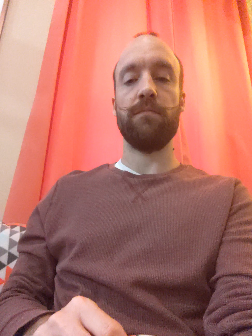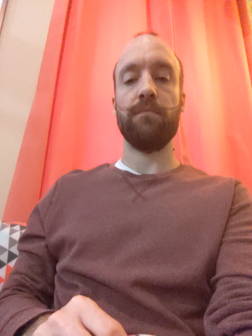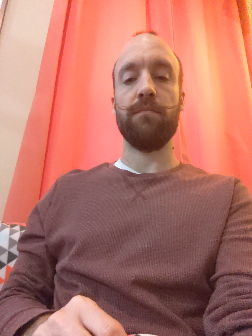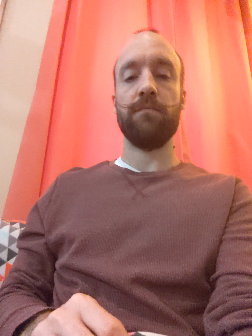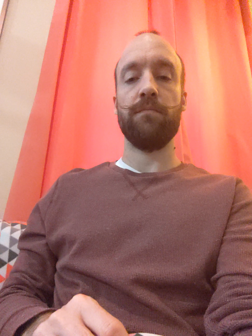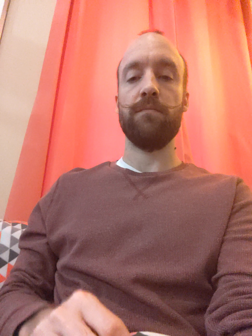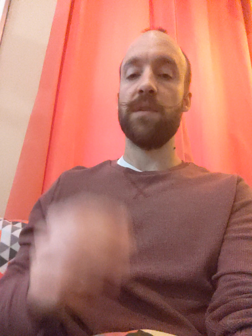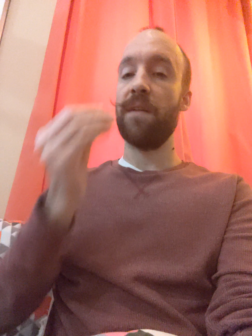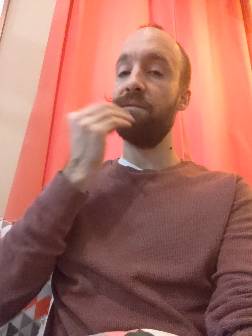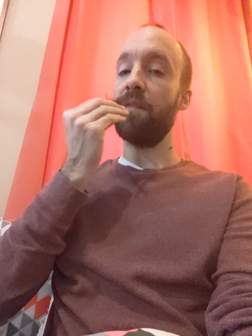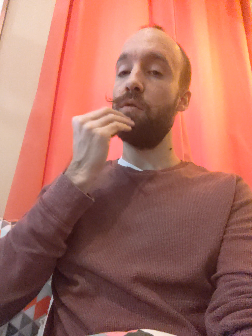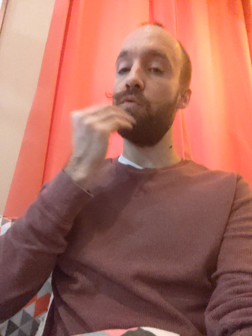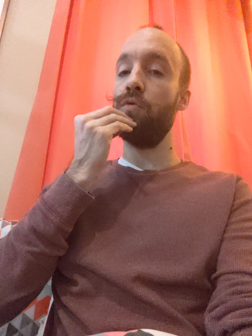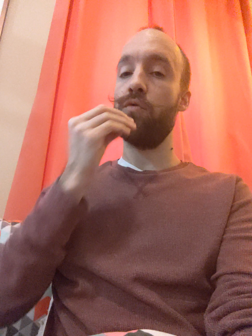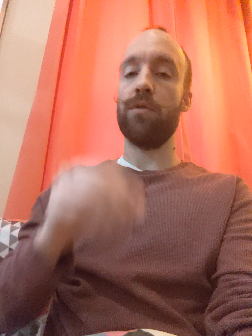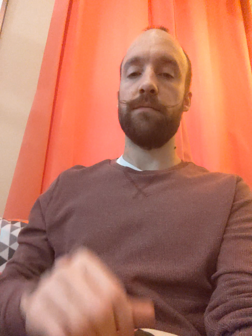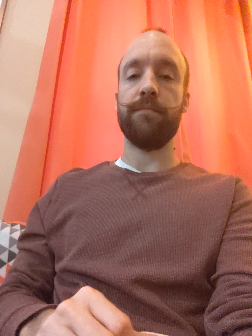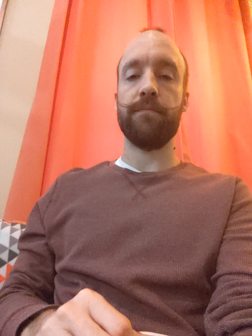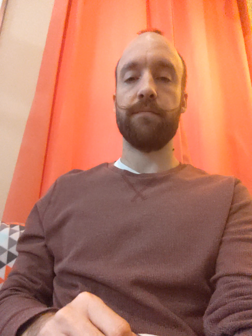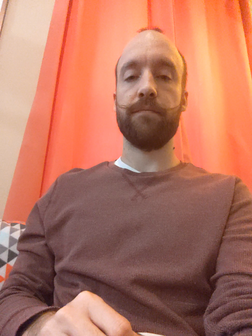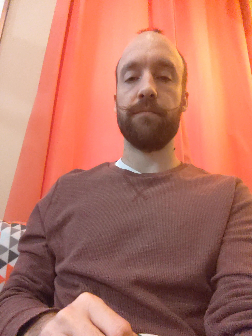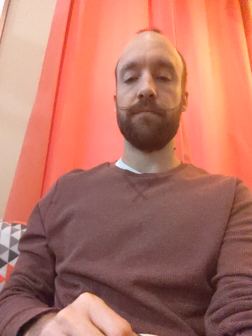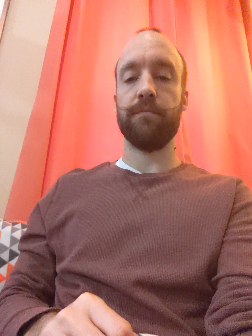food